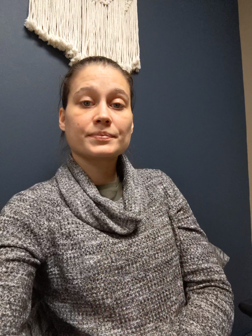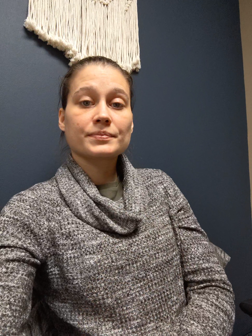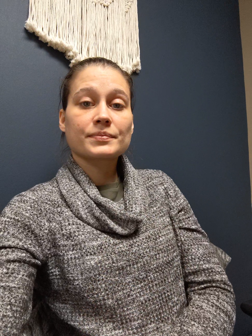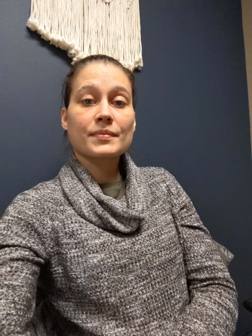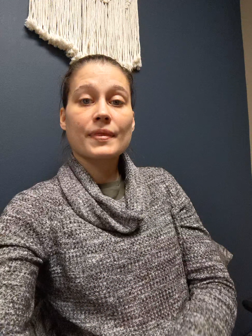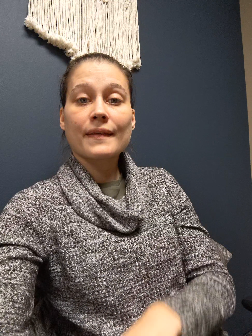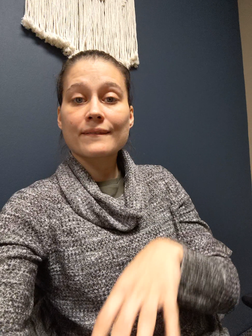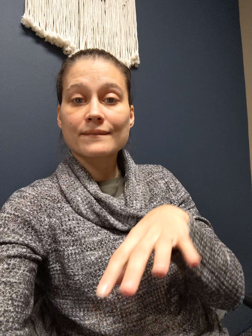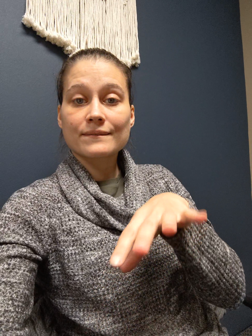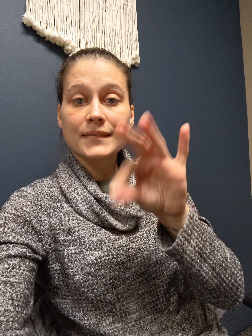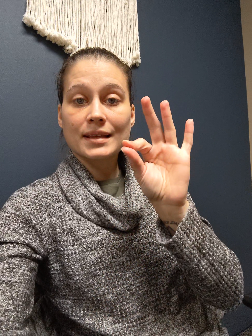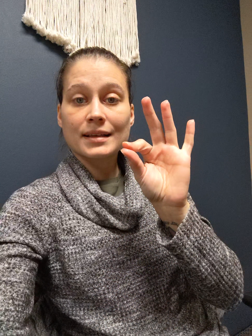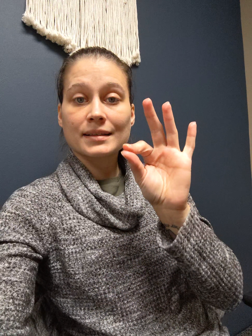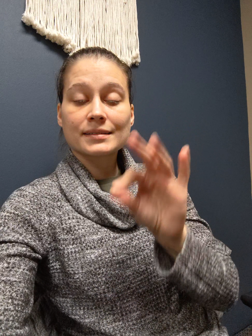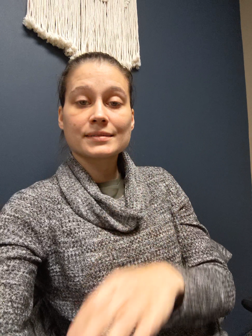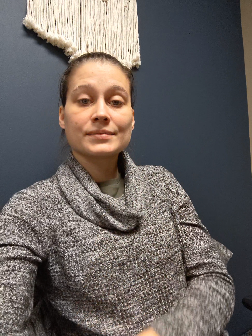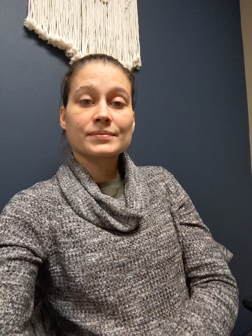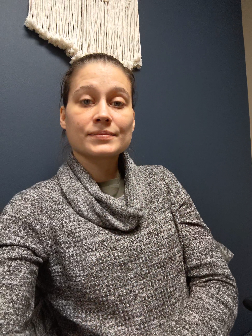find